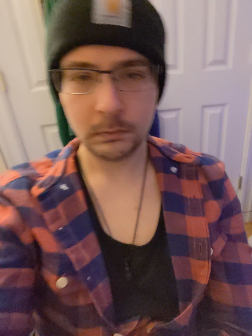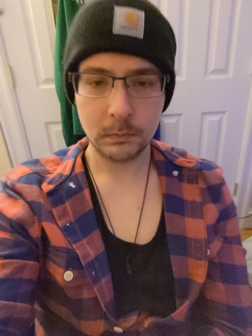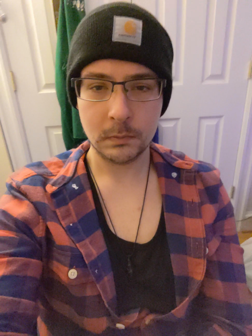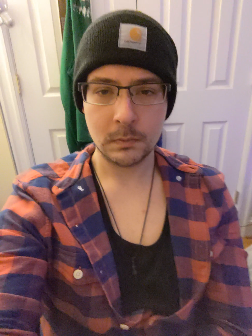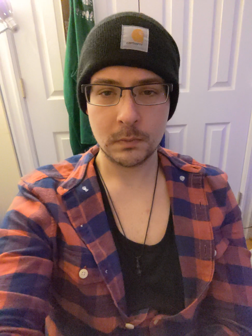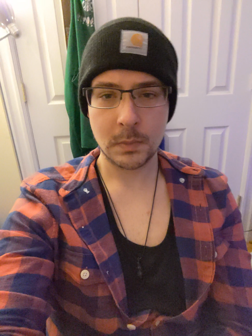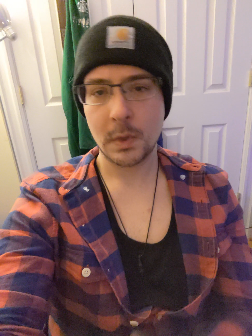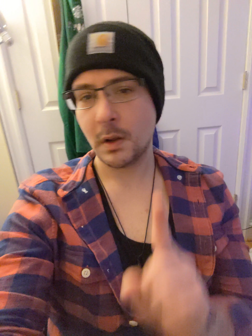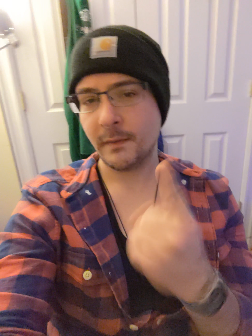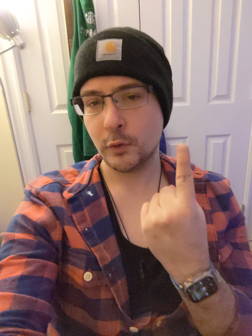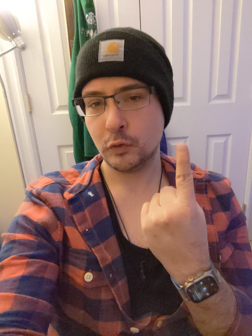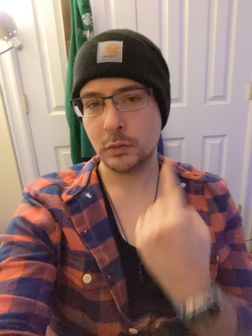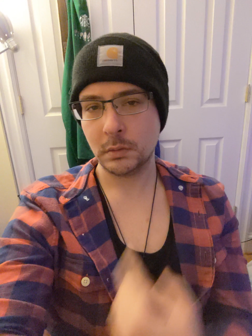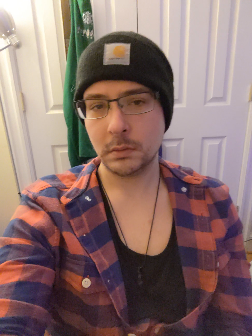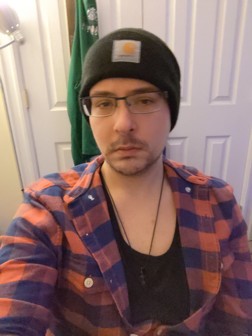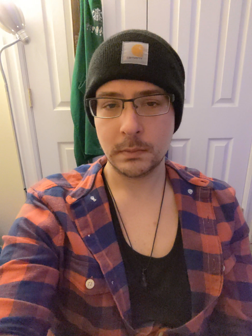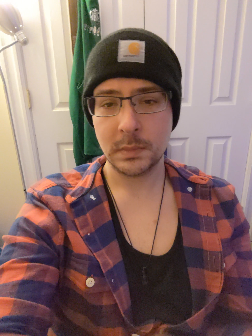first